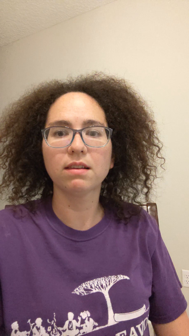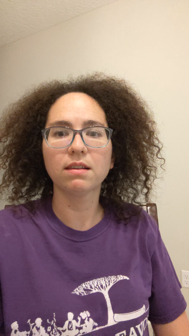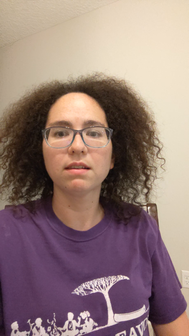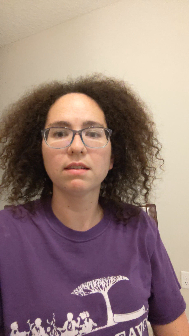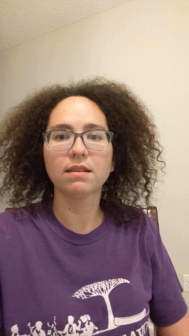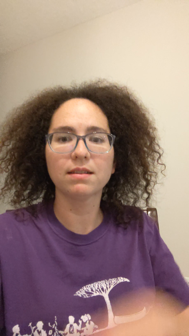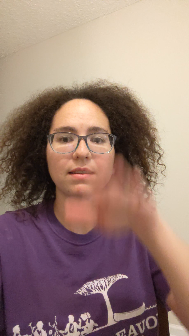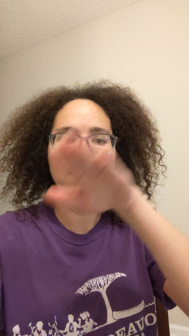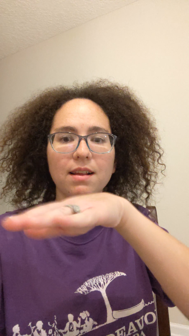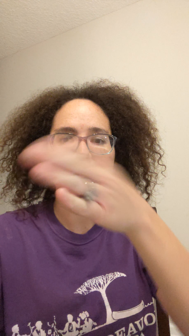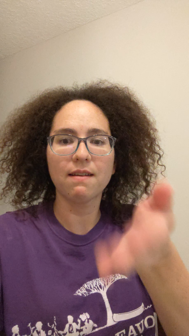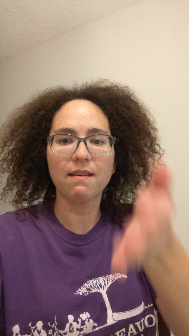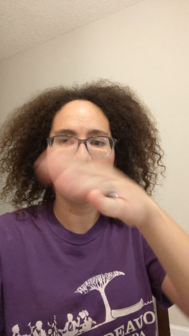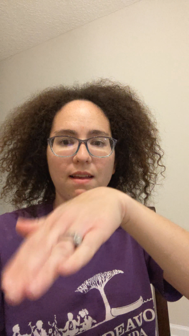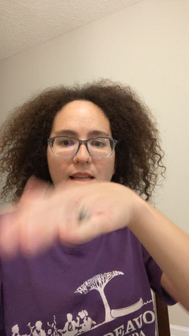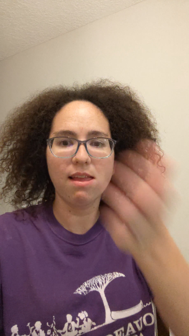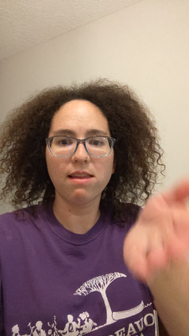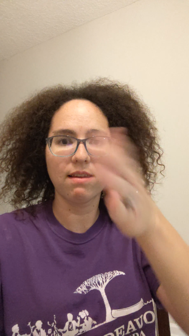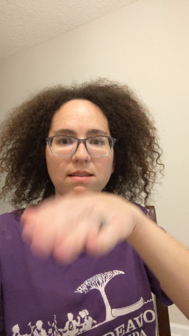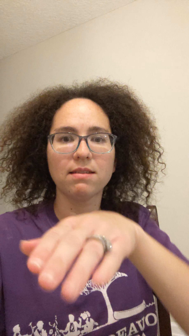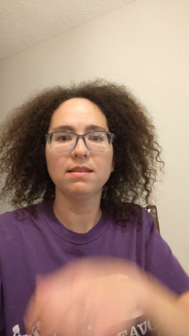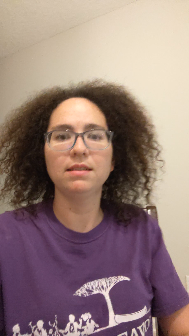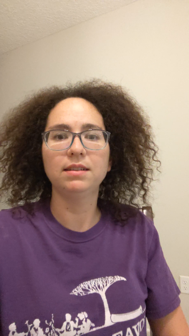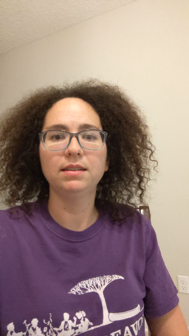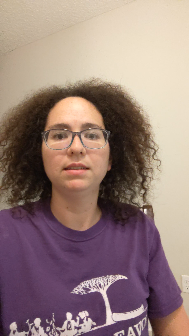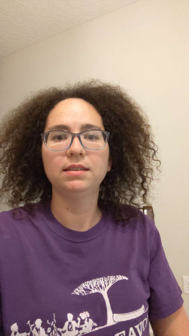kitchen